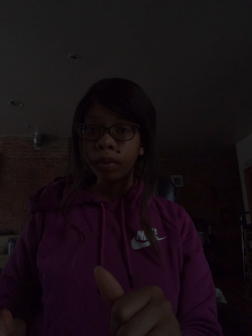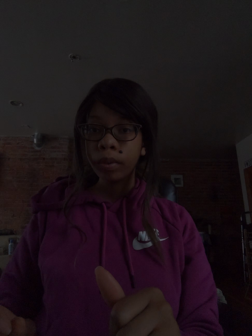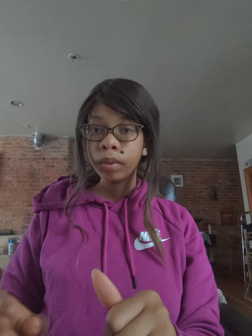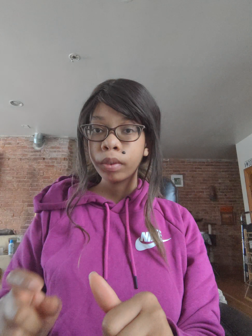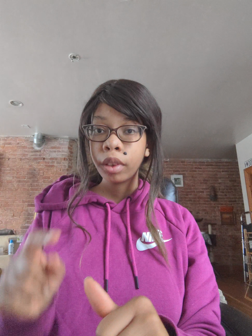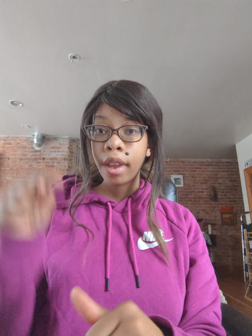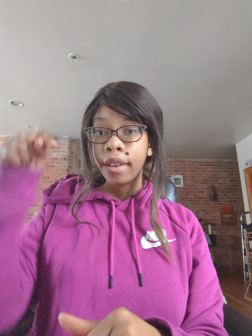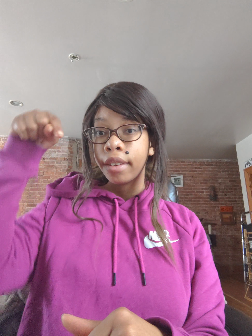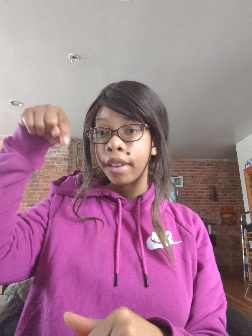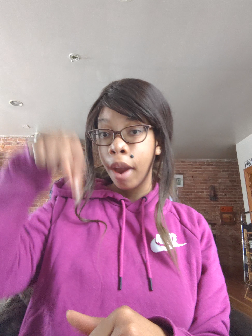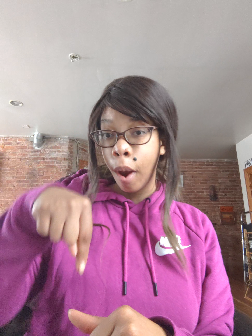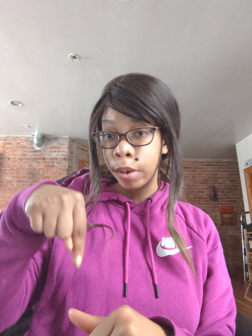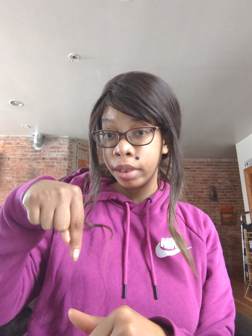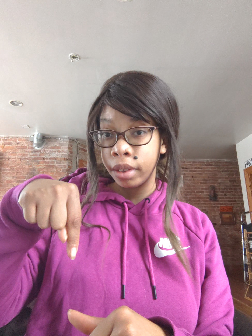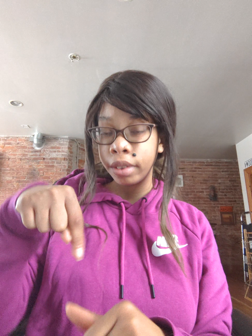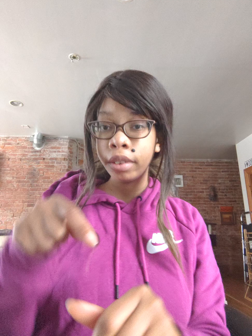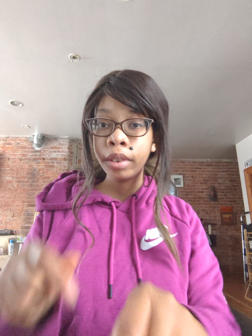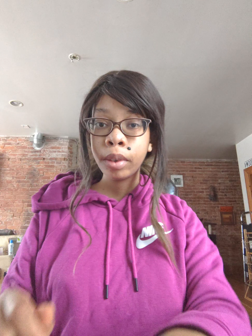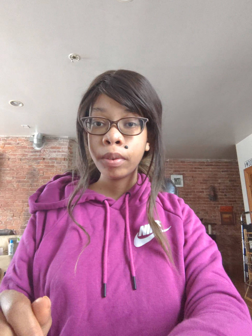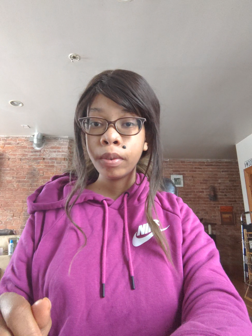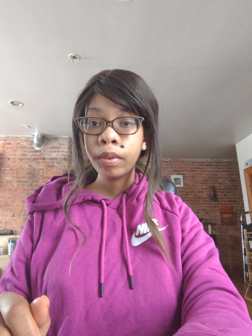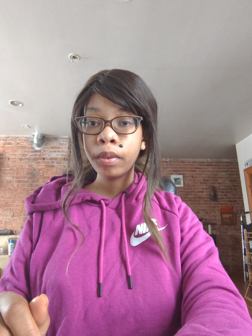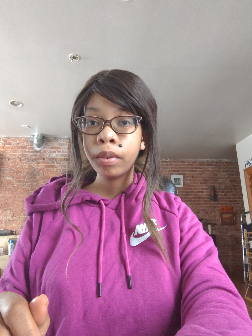down